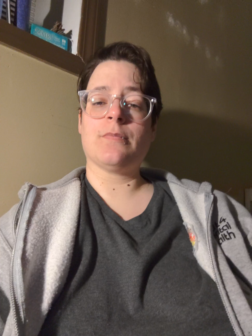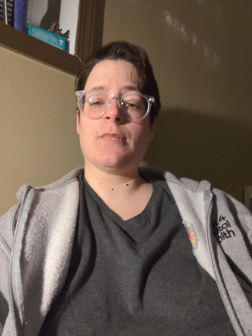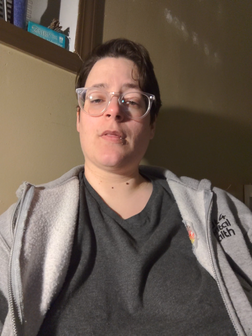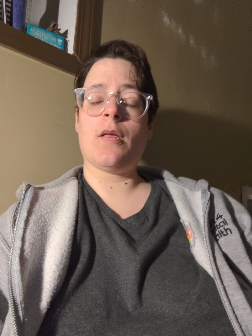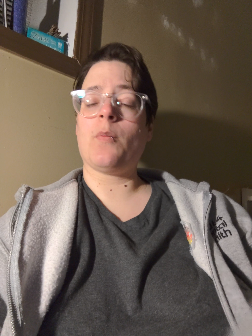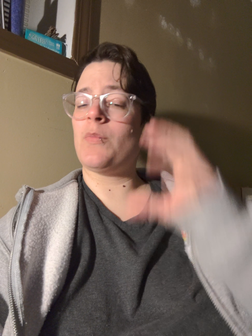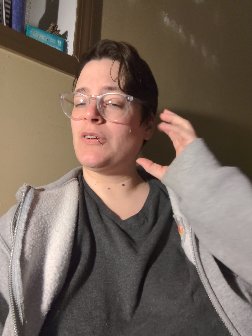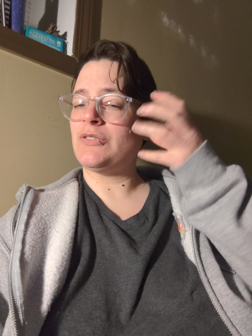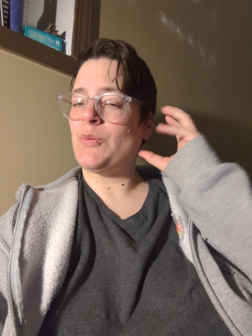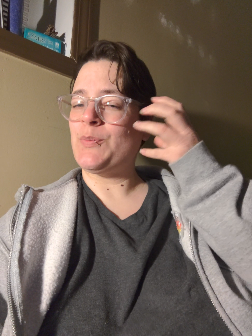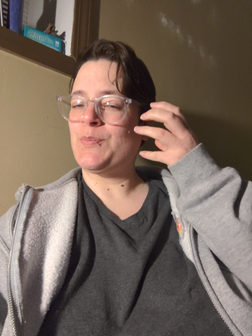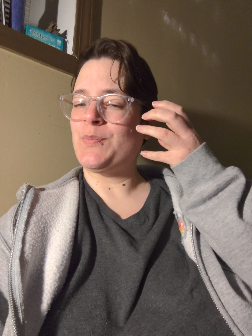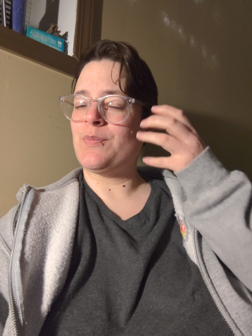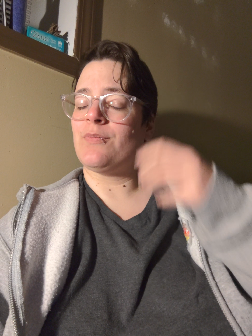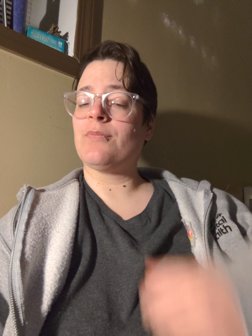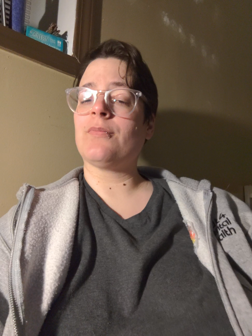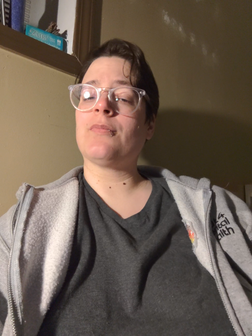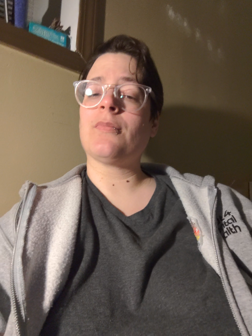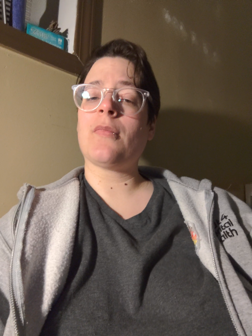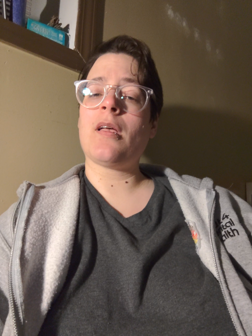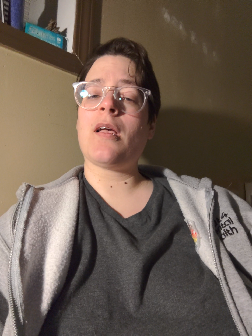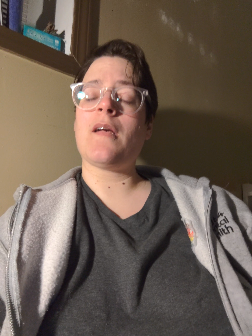radio